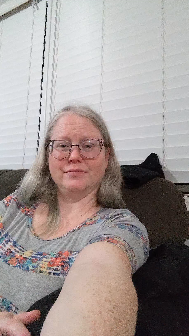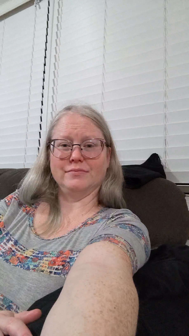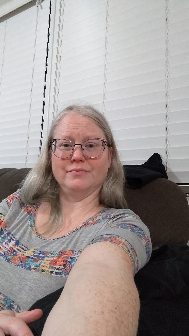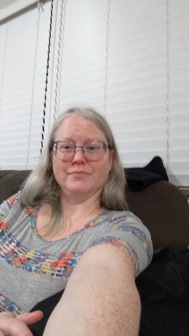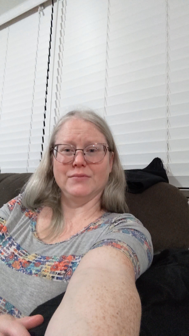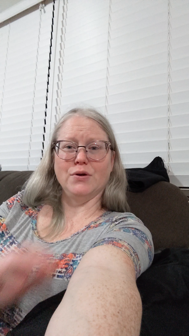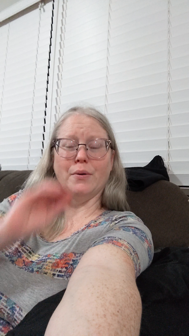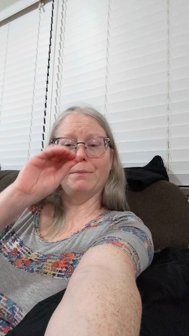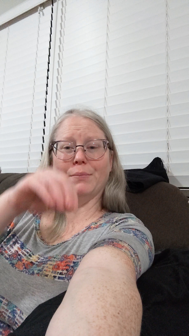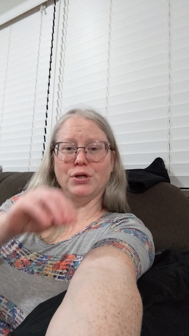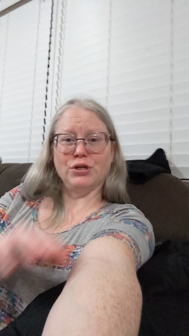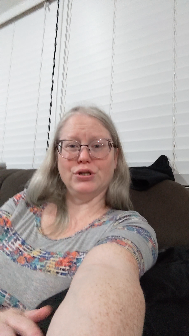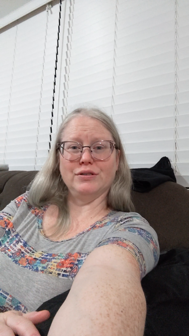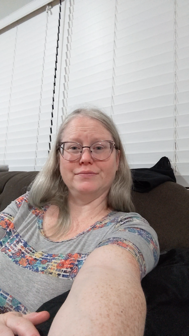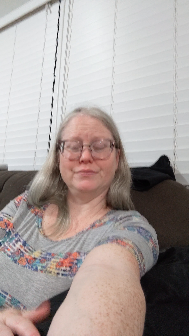put